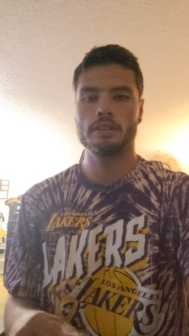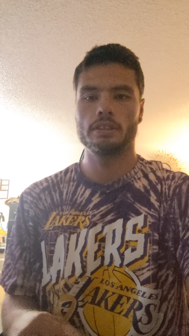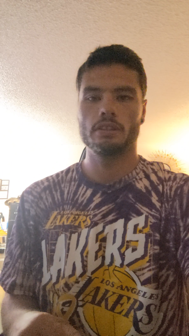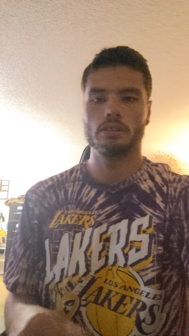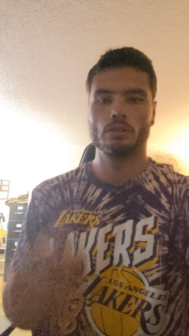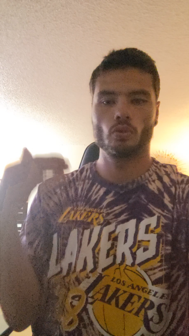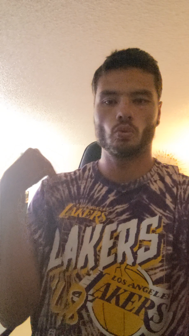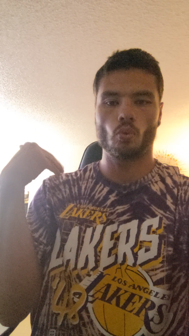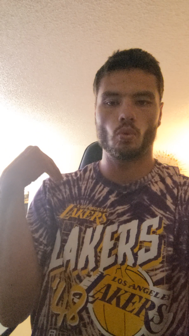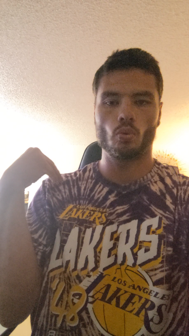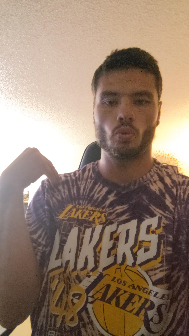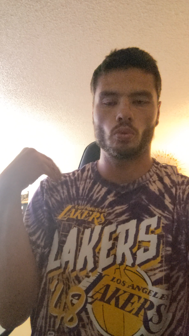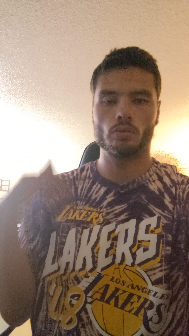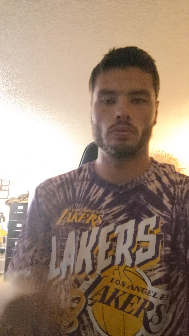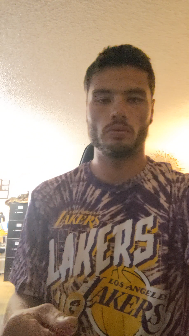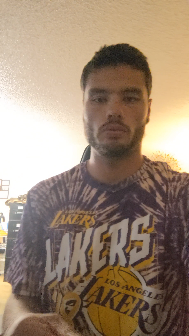shoulder